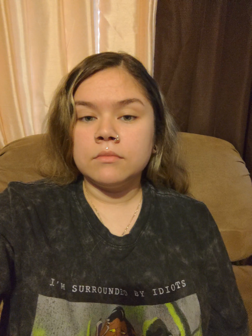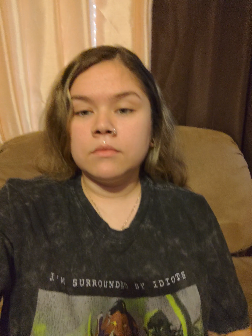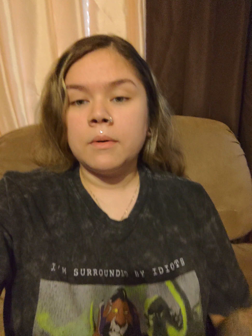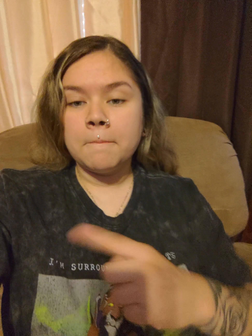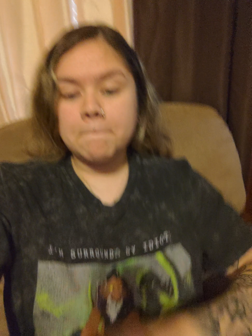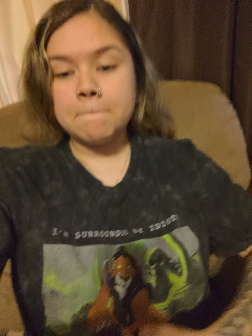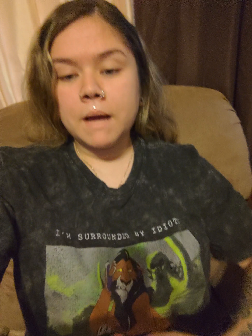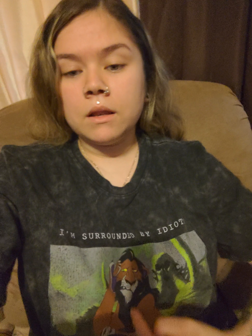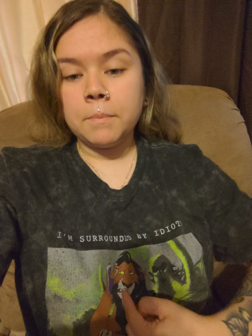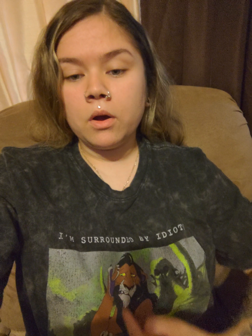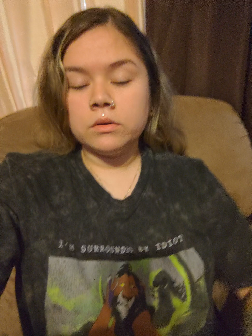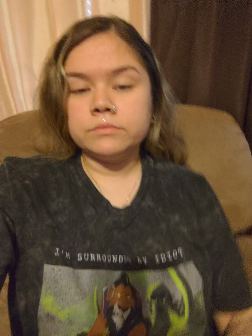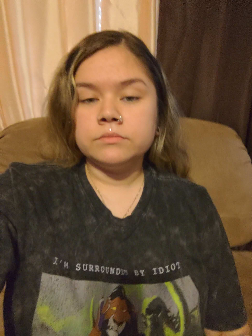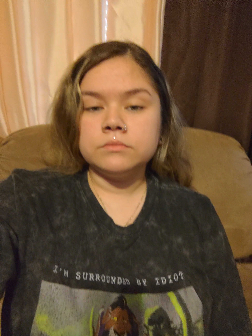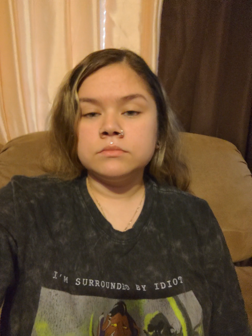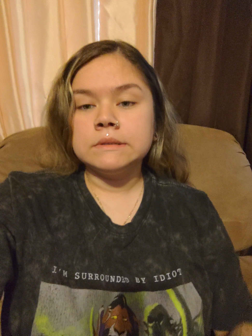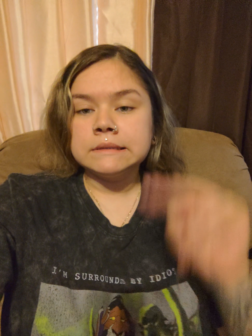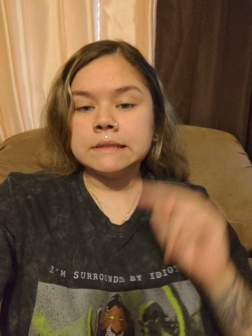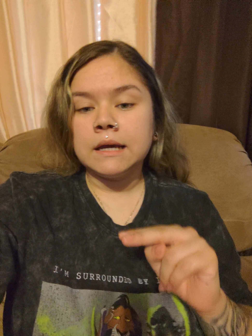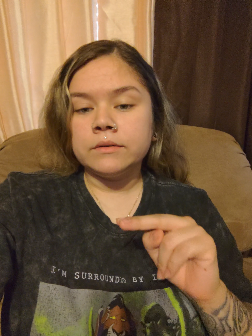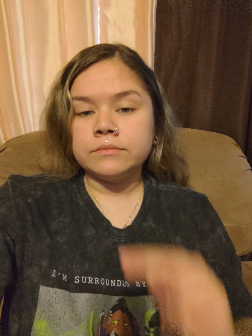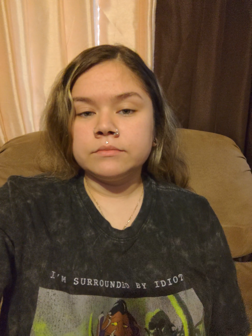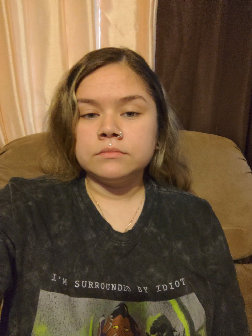belly button